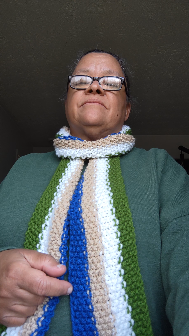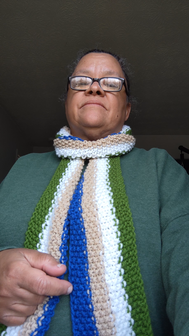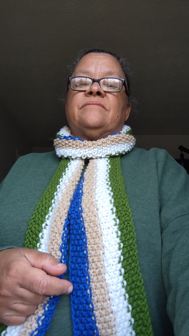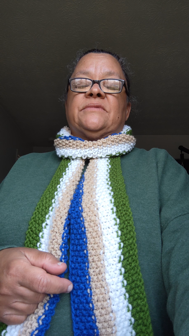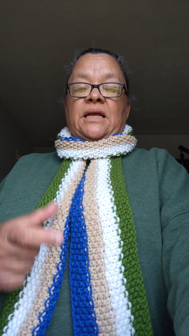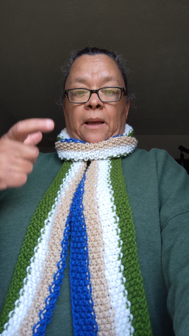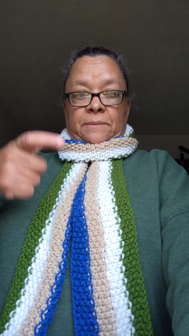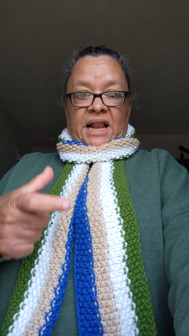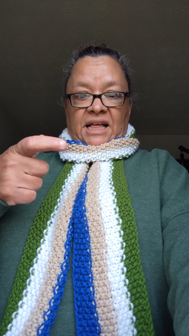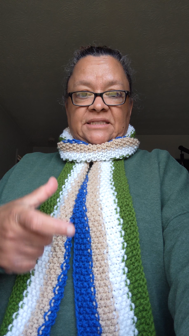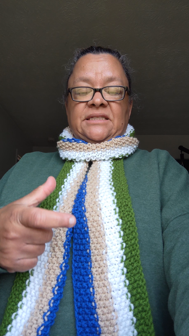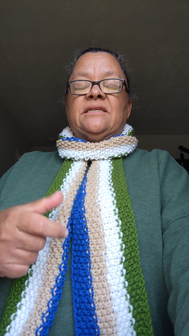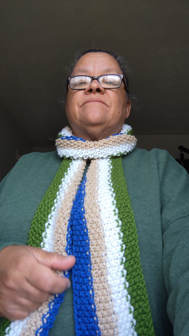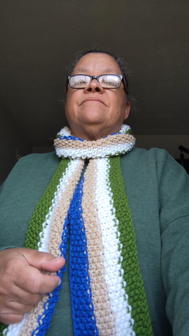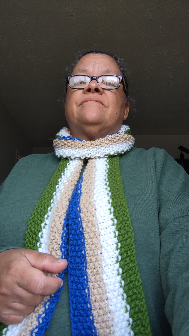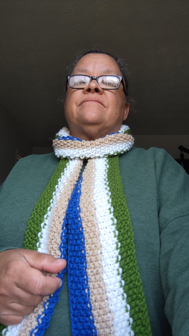plate